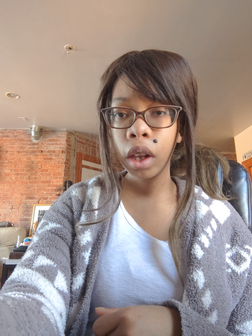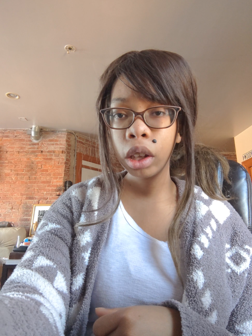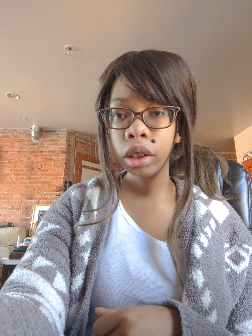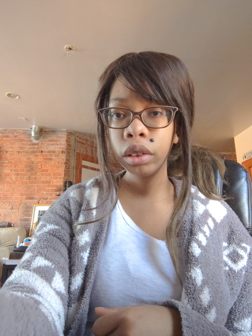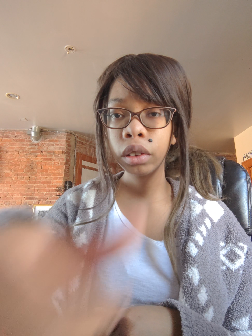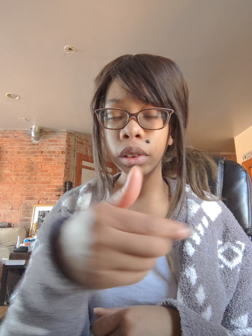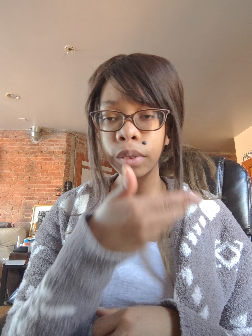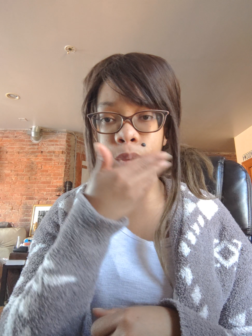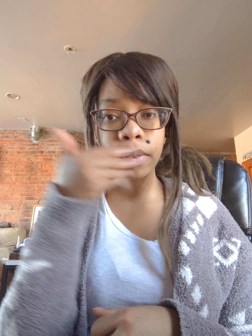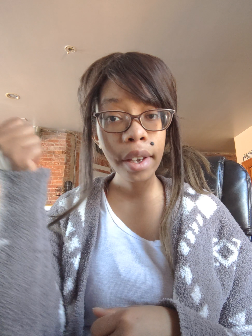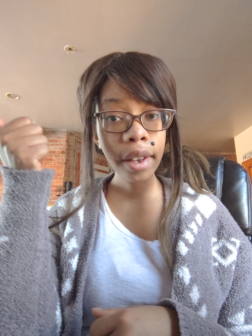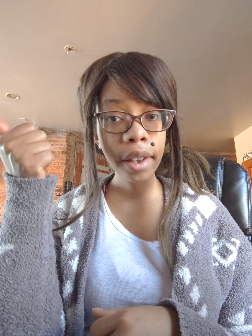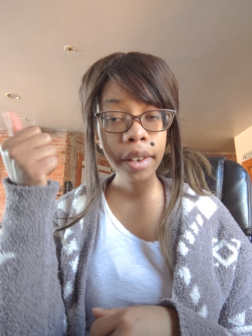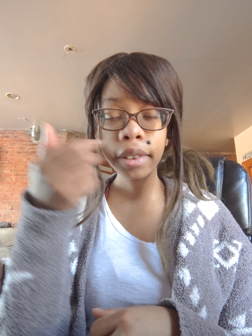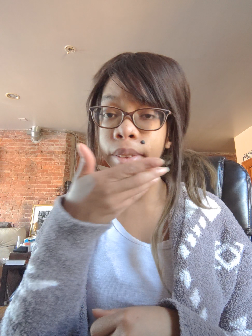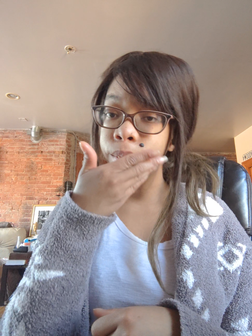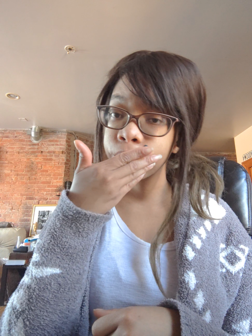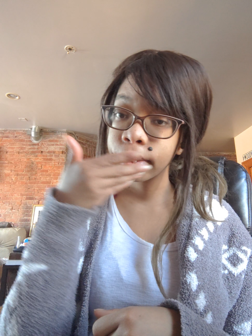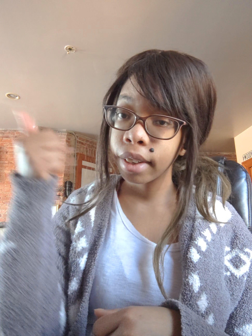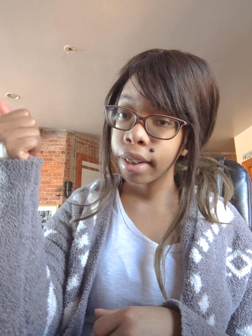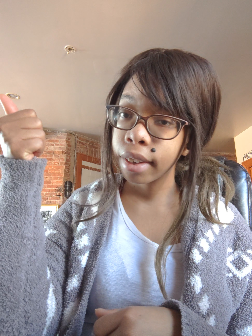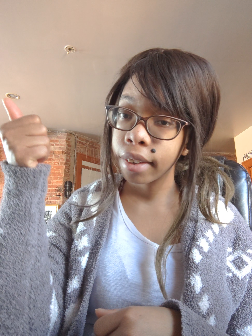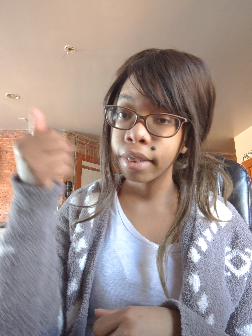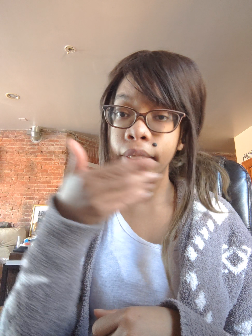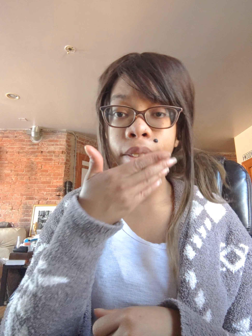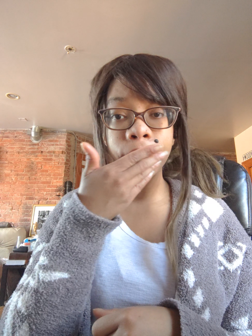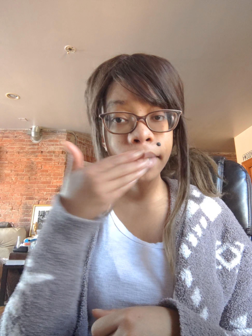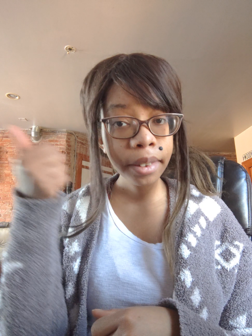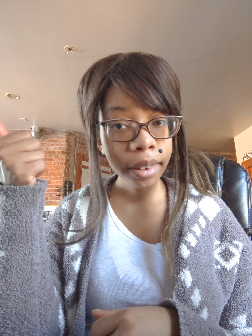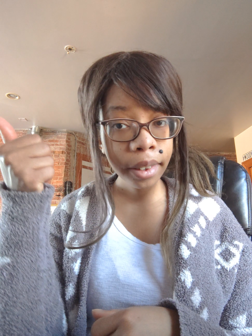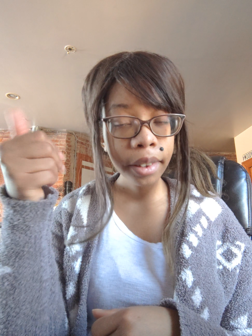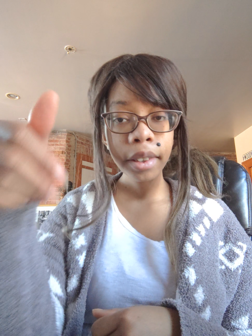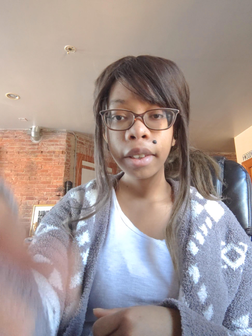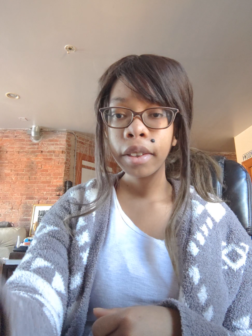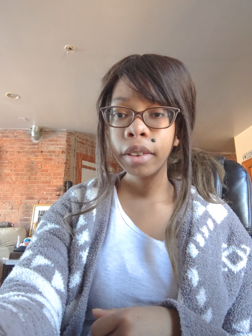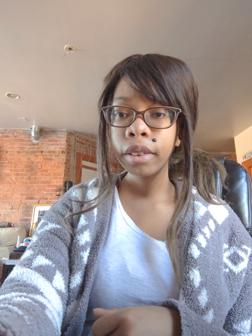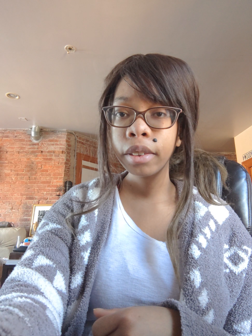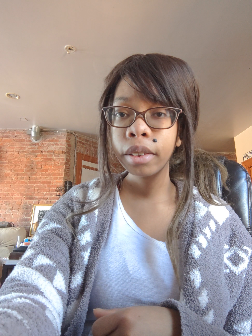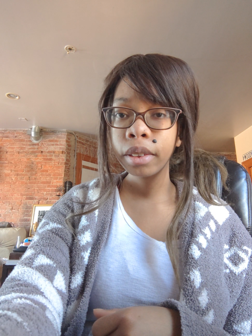better